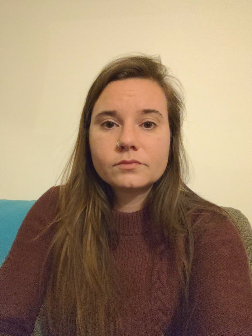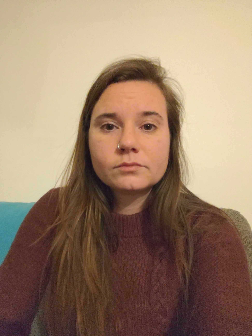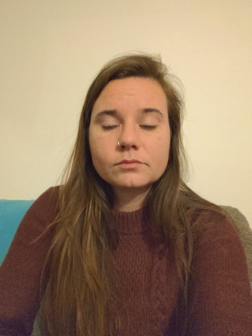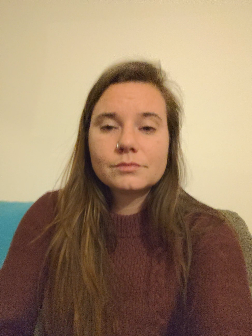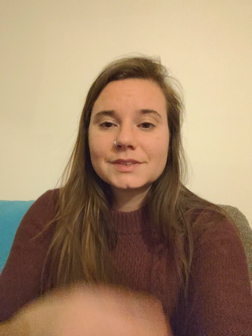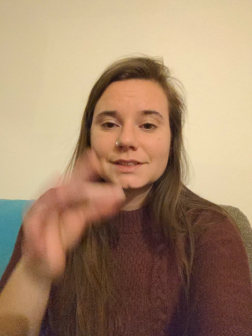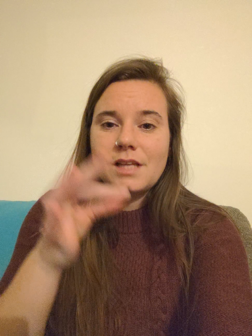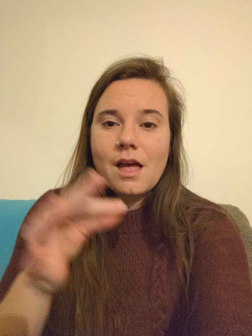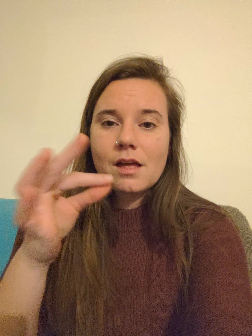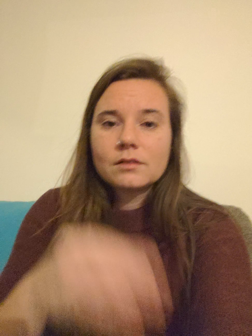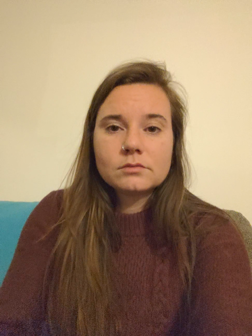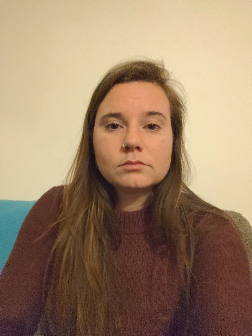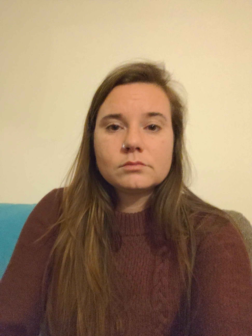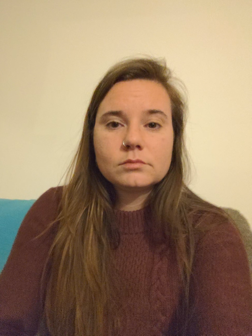snack